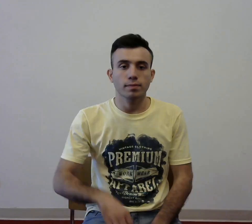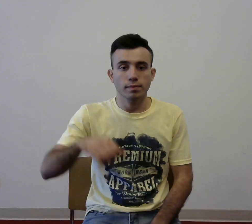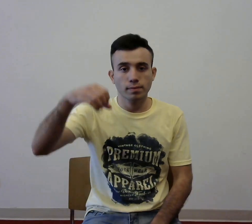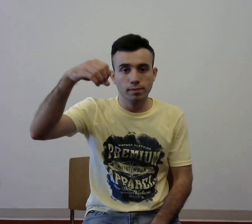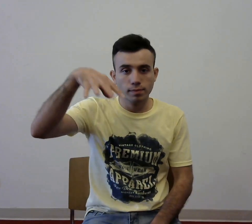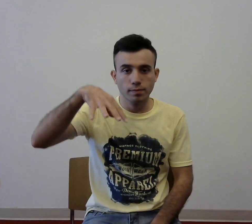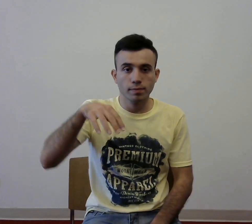işigi